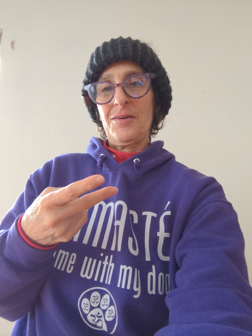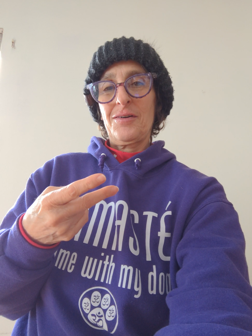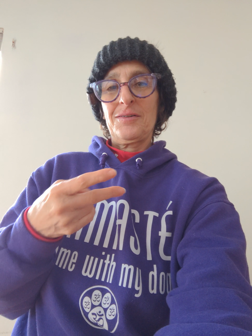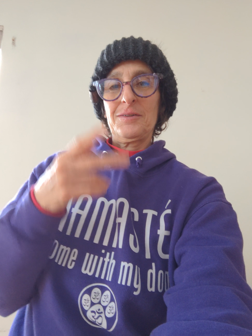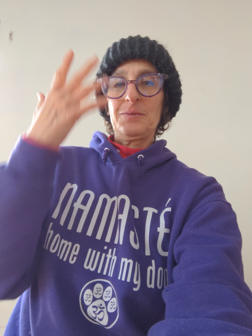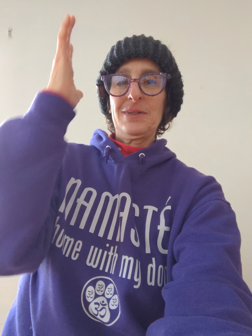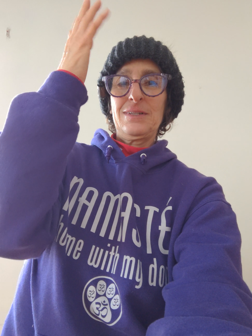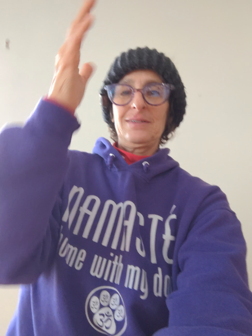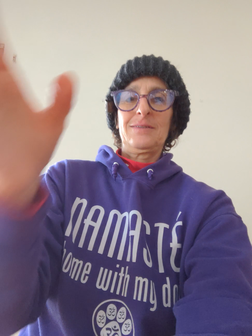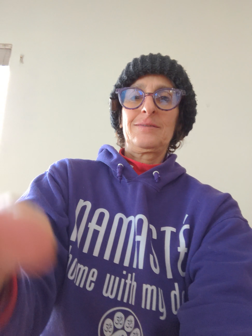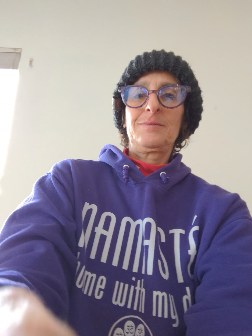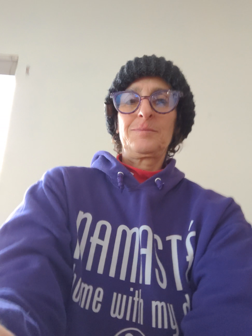tree